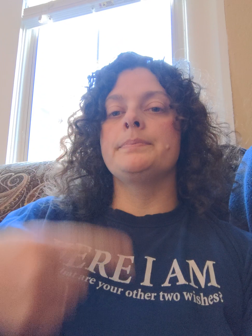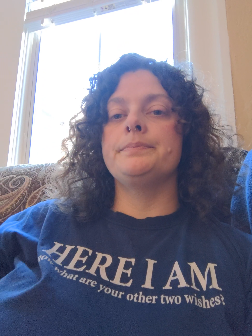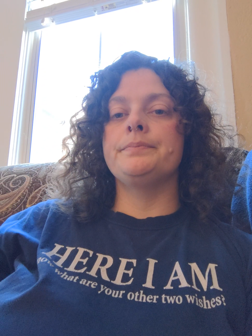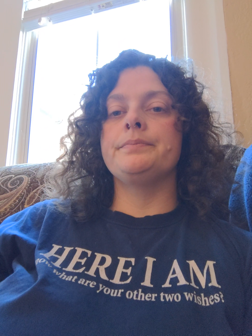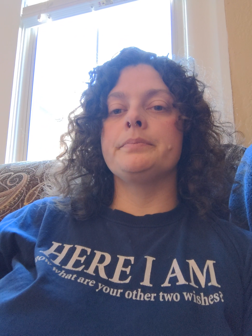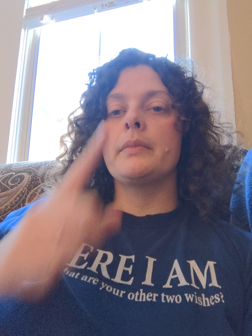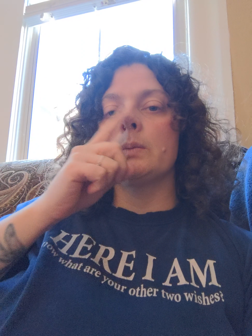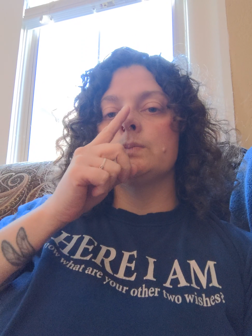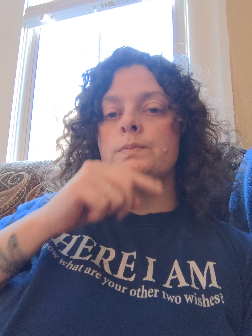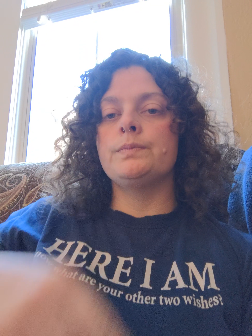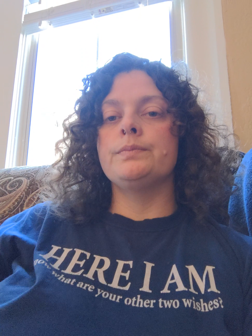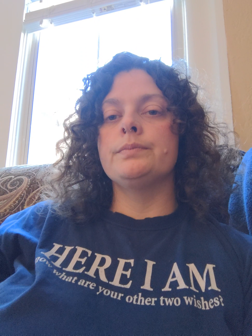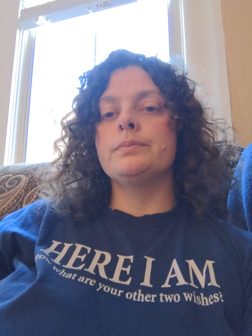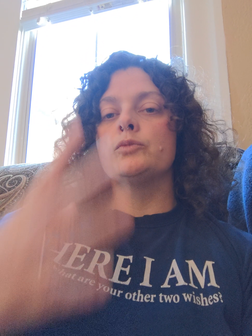mouse